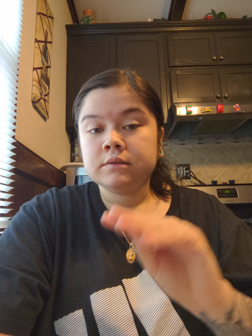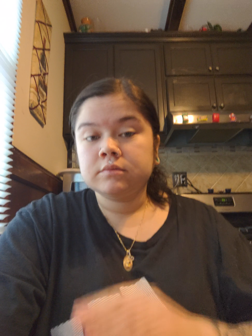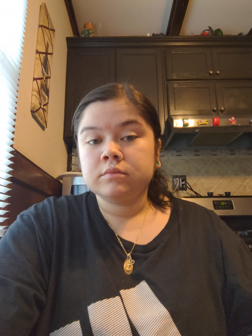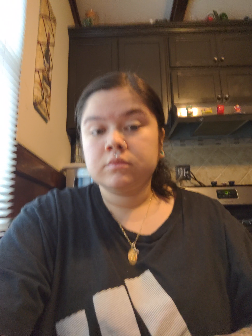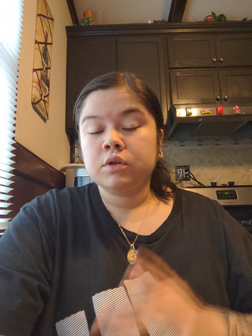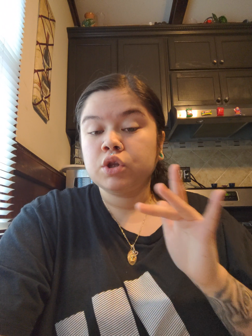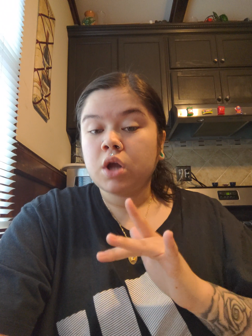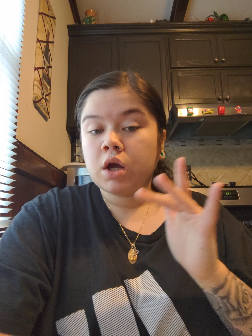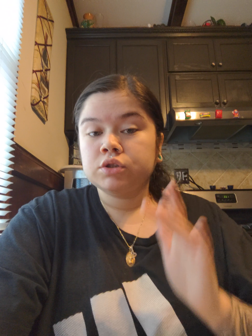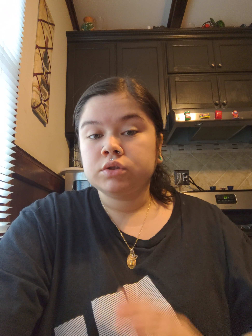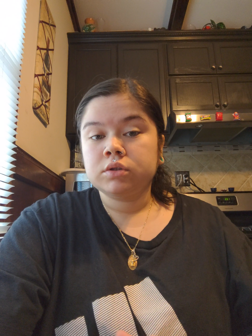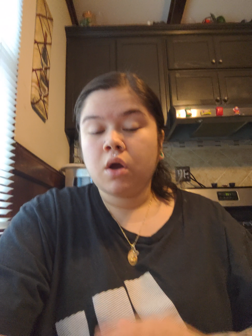touch